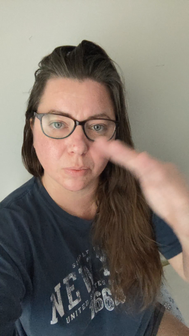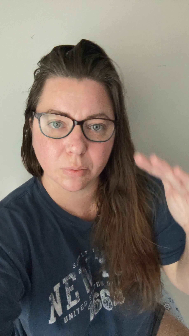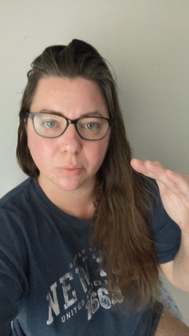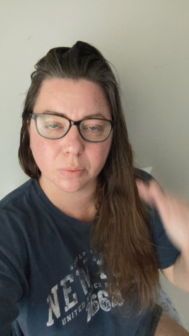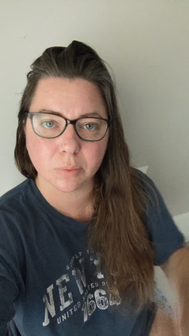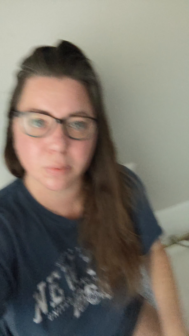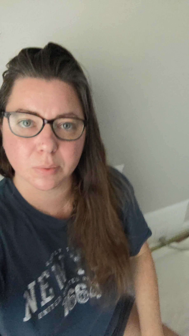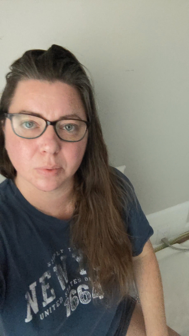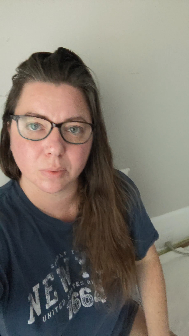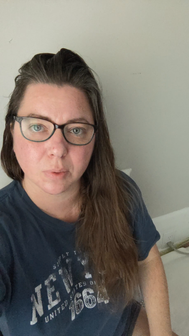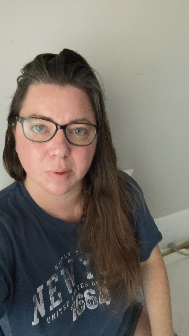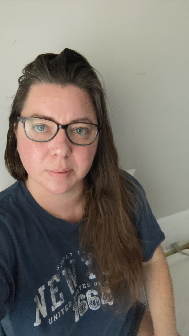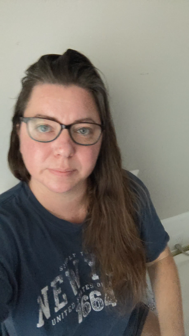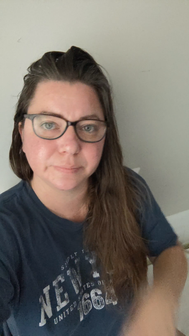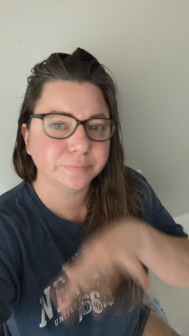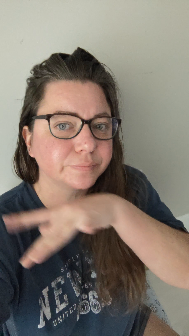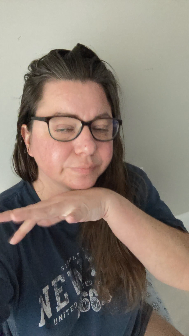naughty